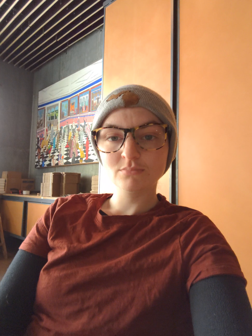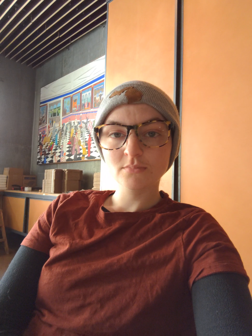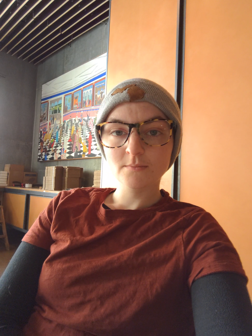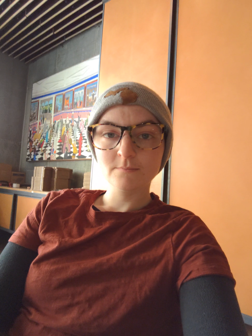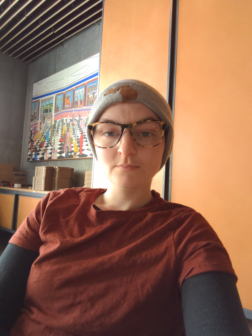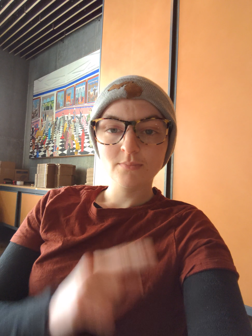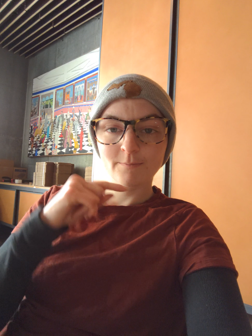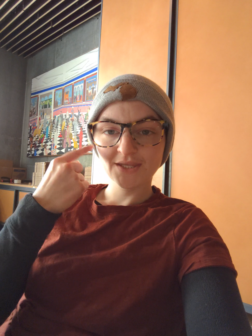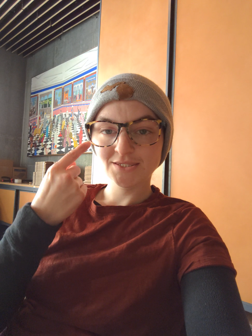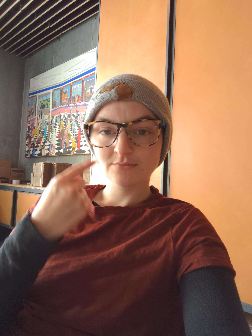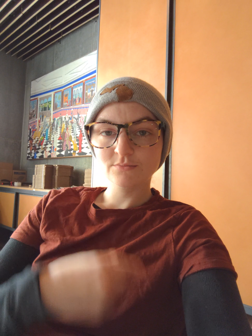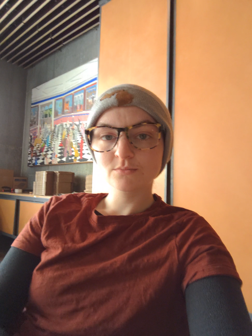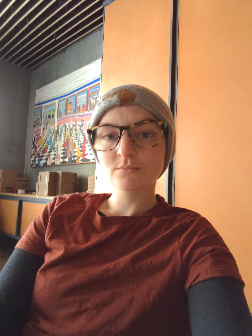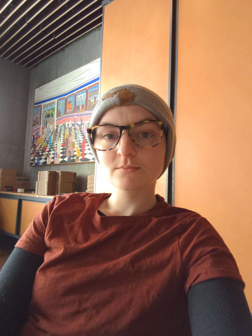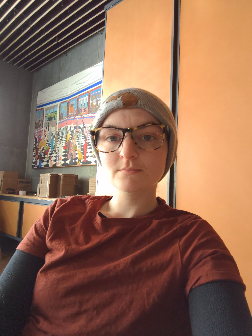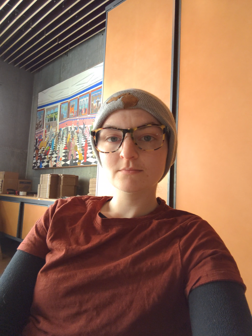smile